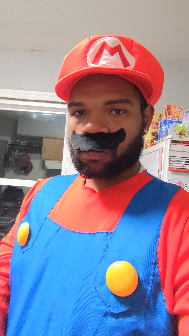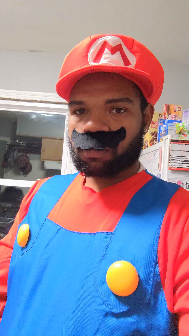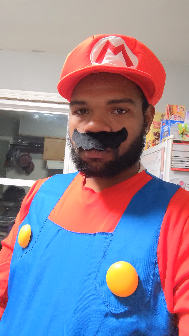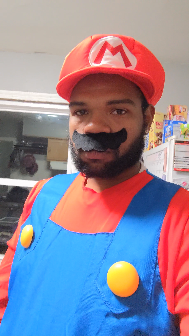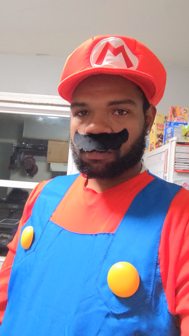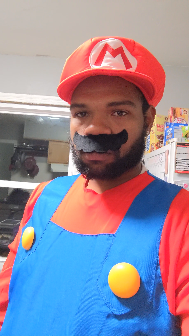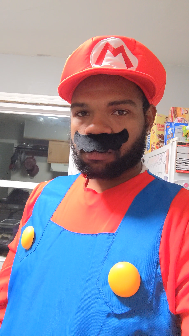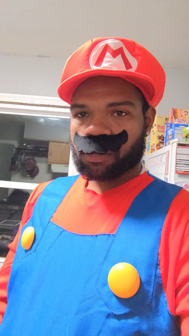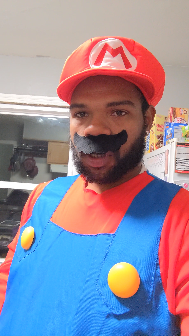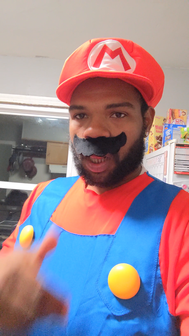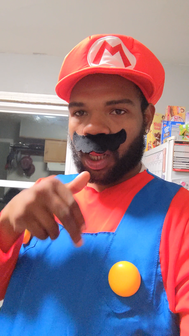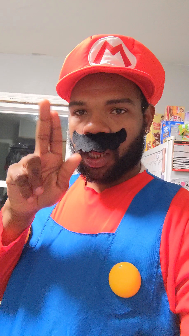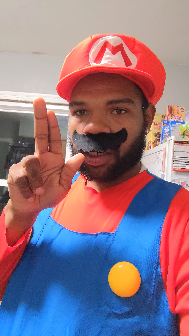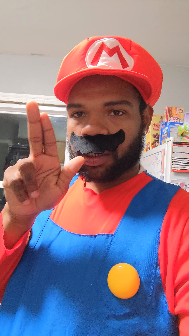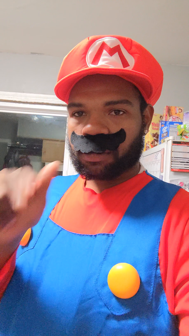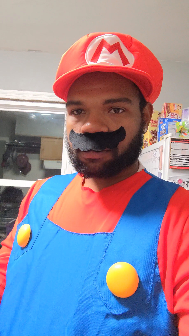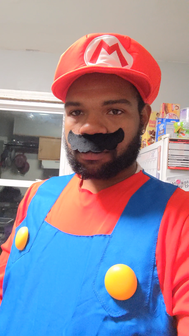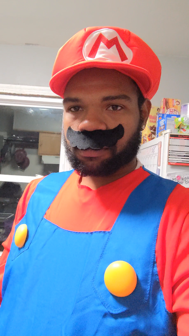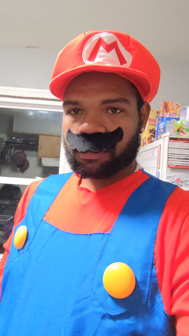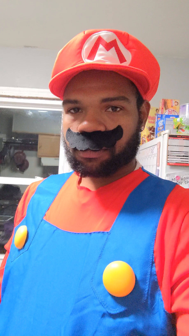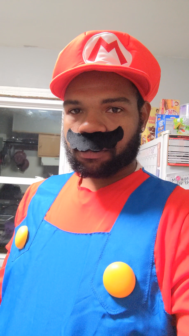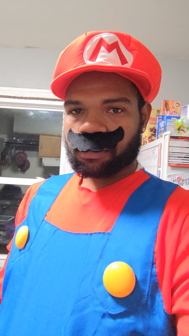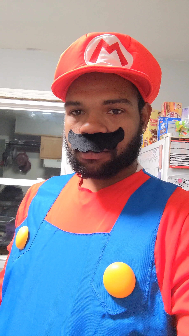lick